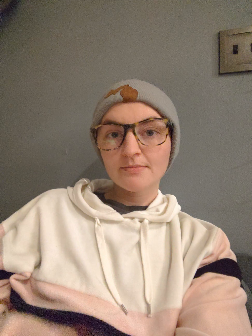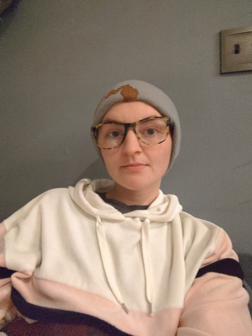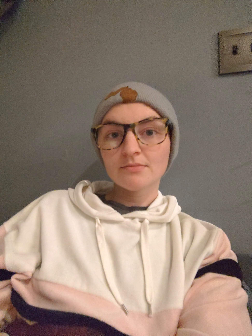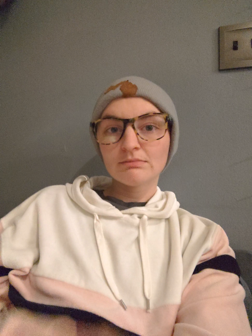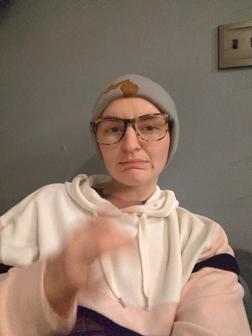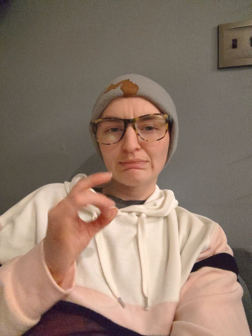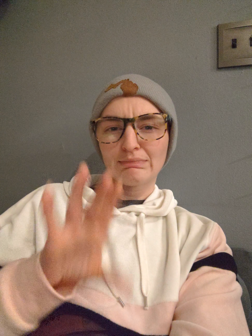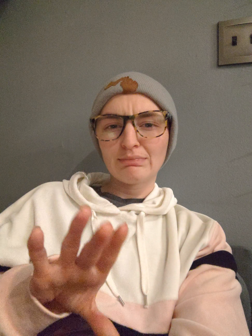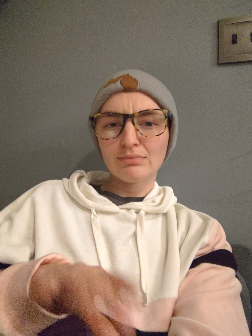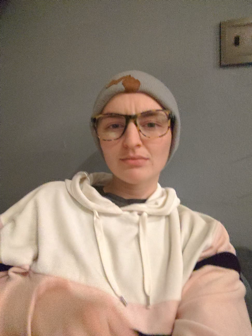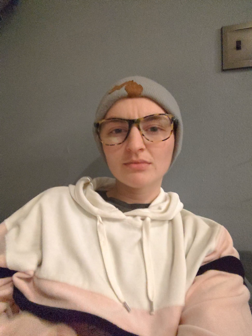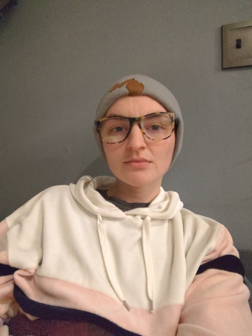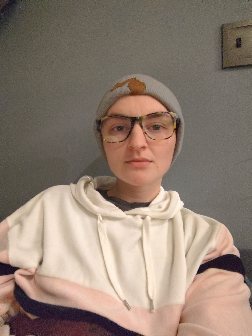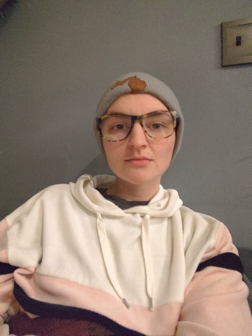yucky